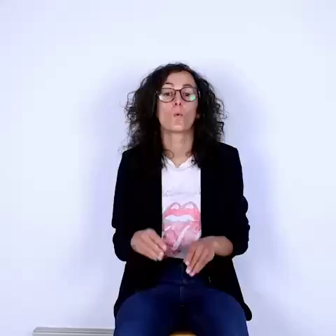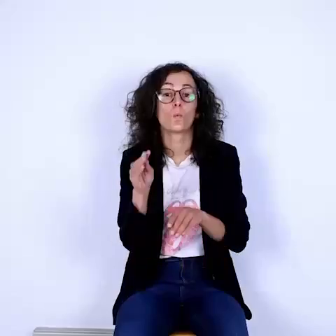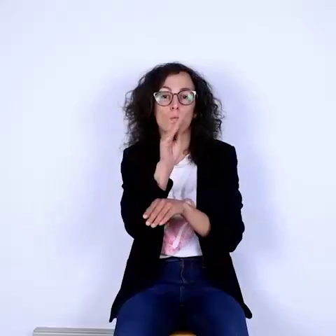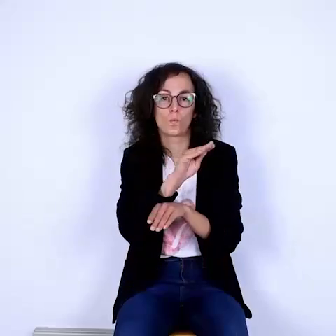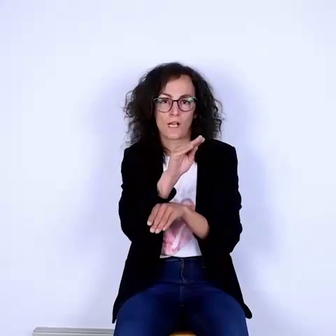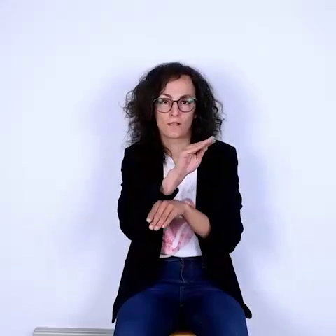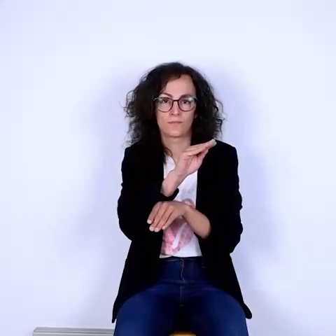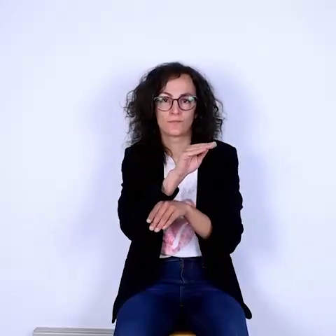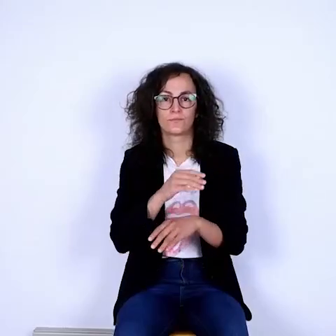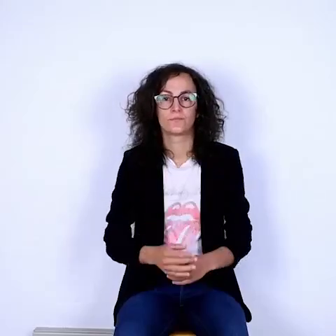curar